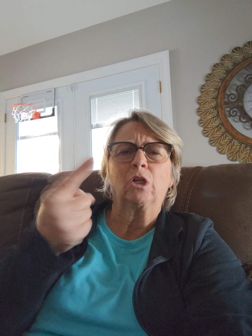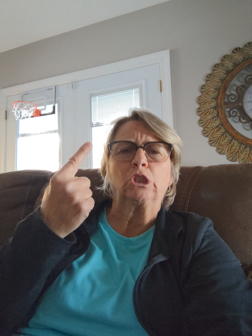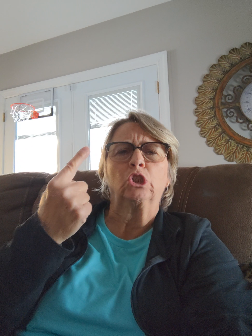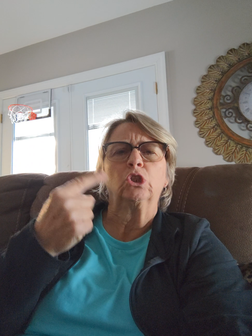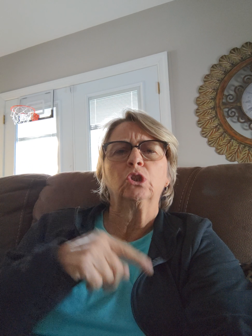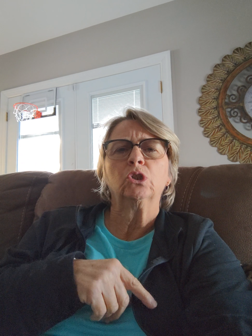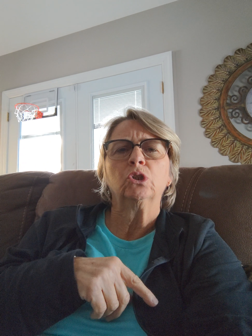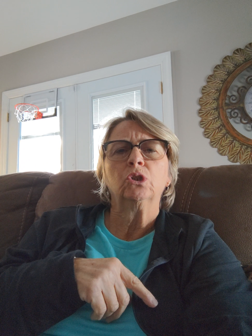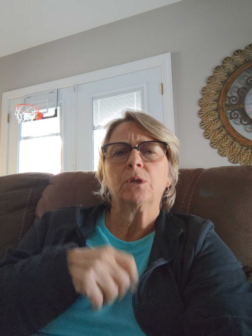first